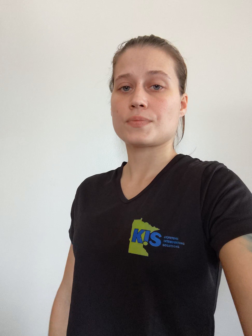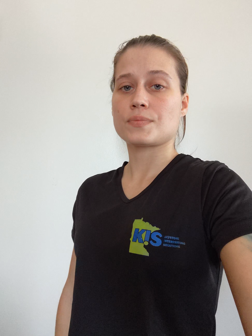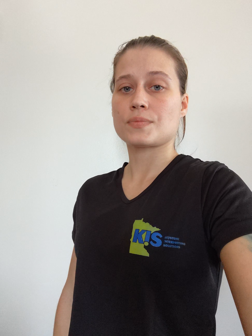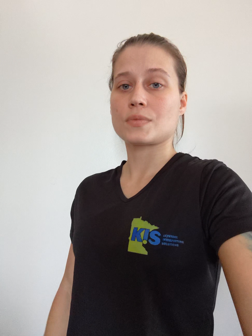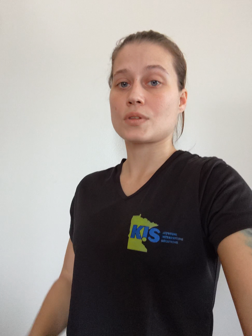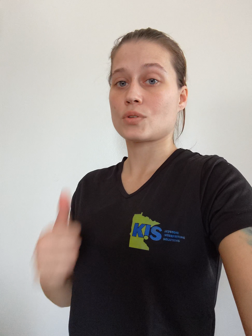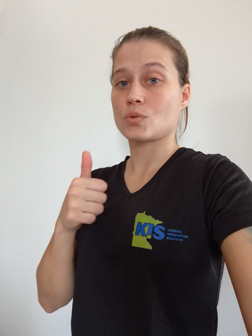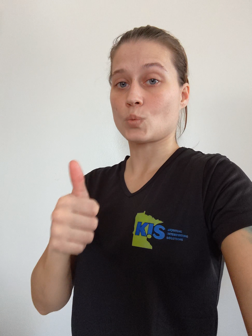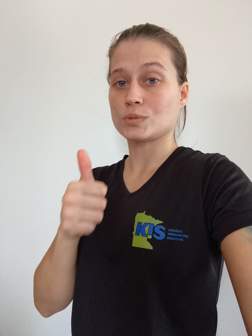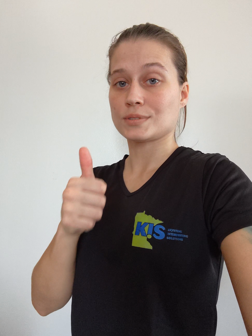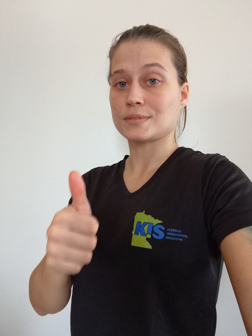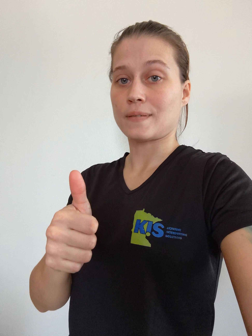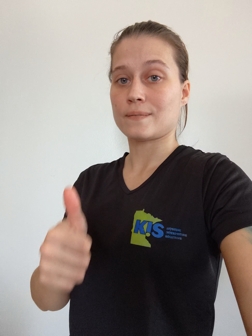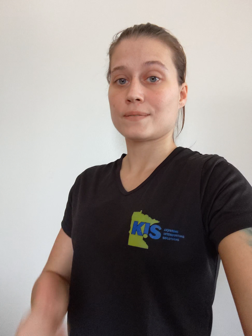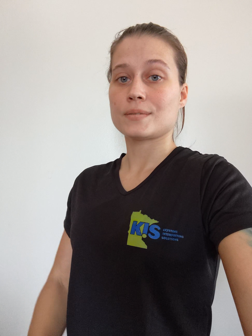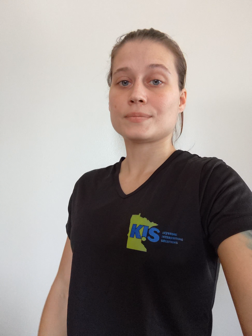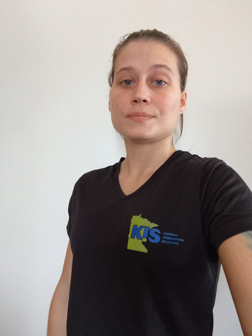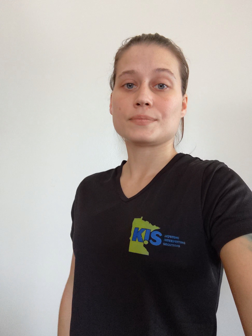yourself